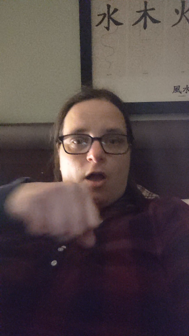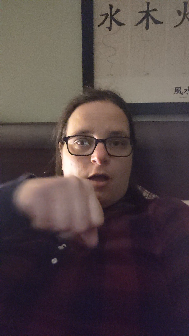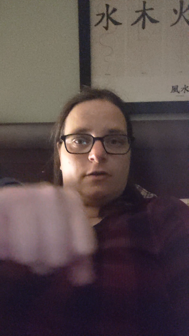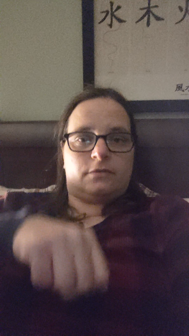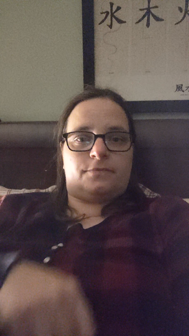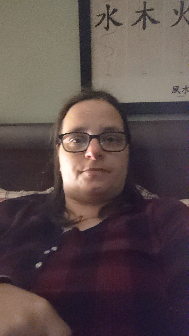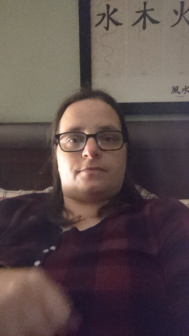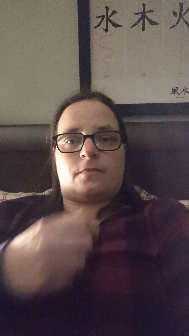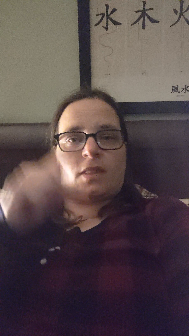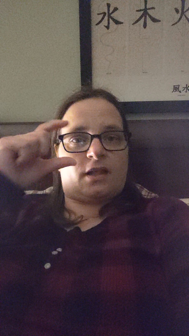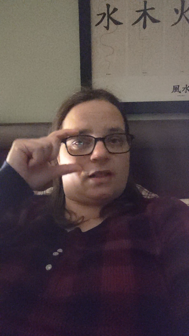glasses